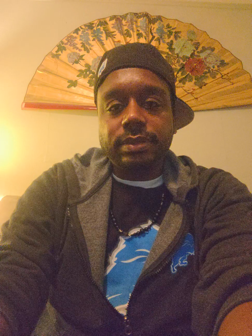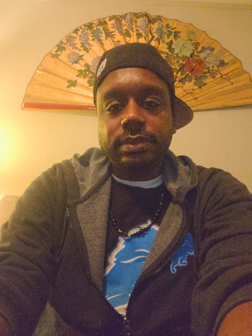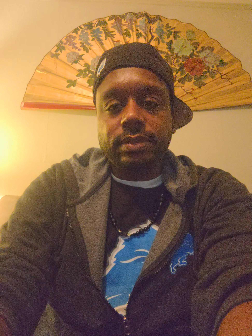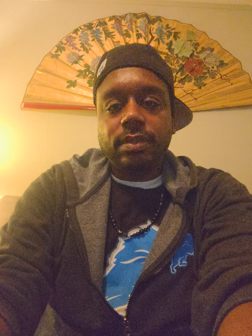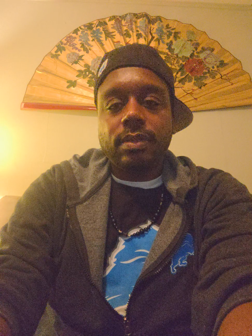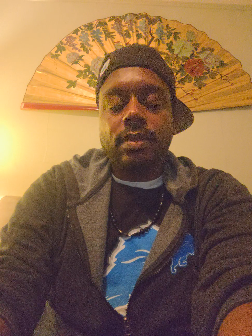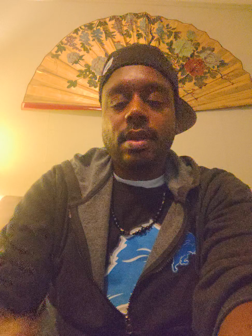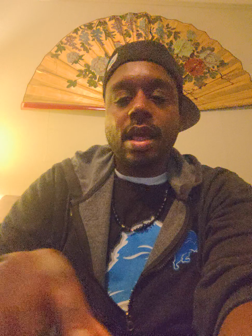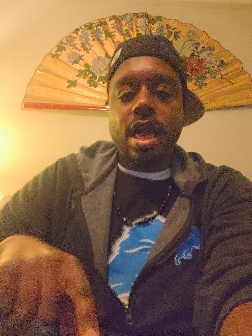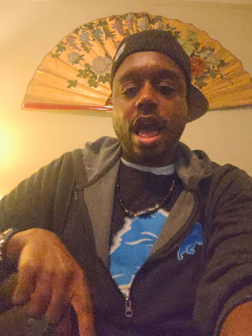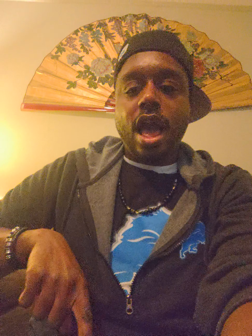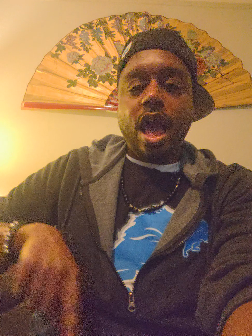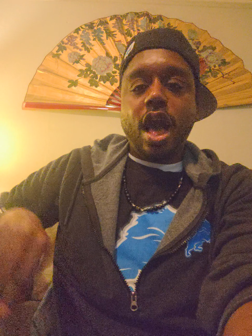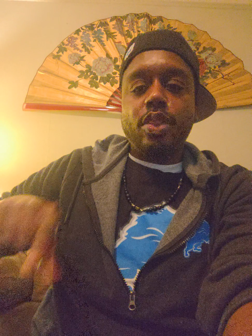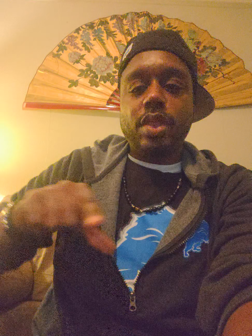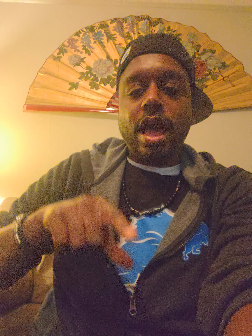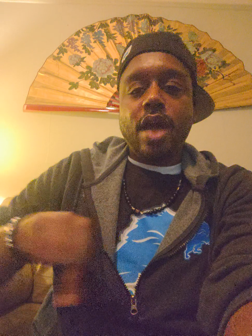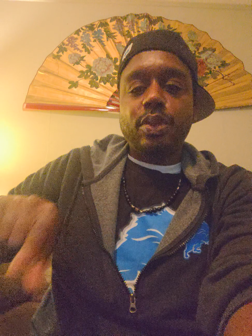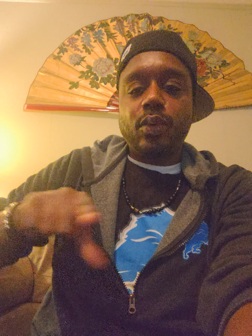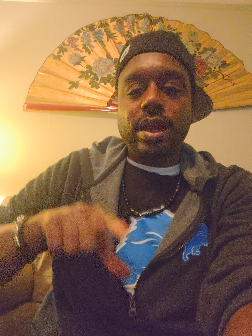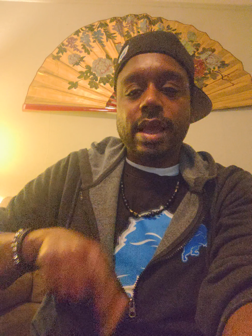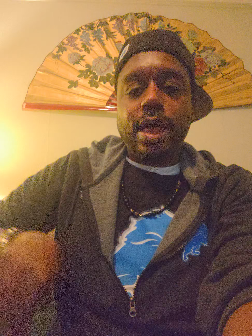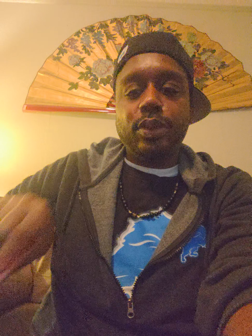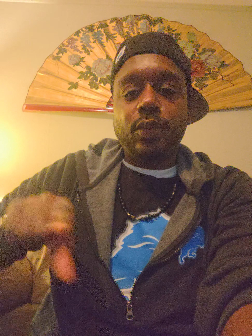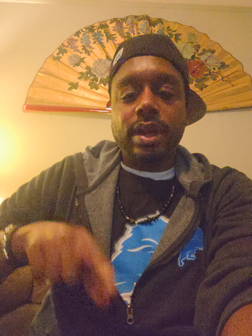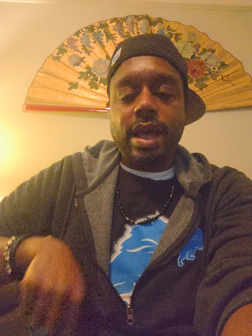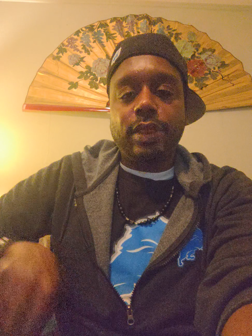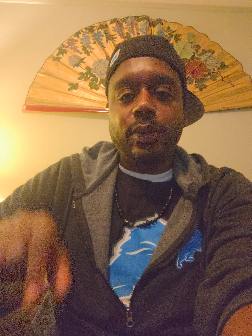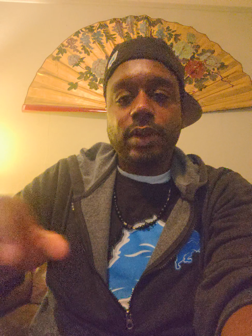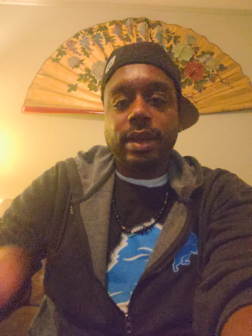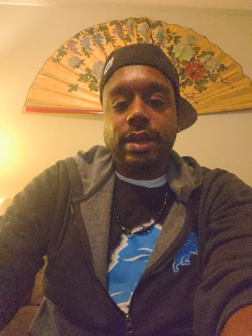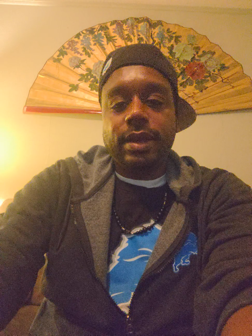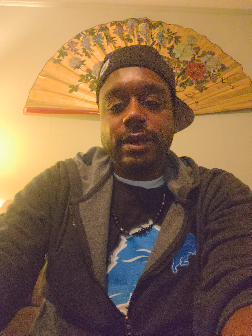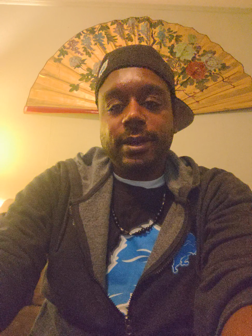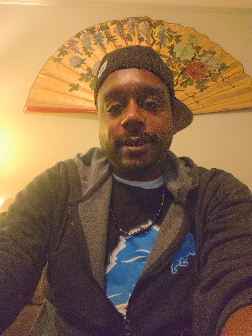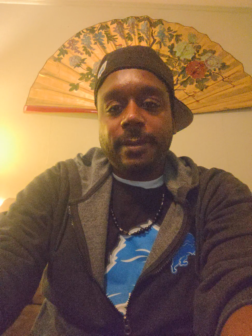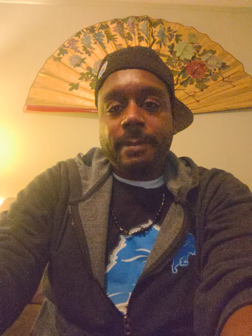underwear